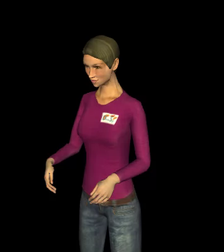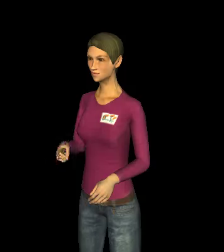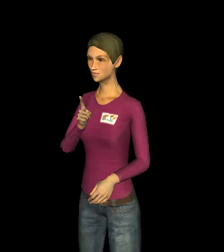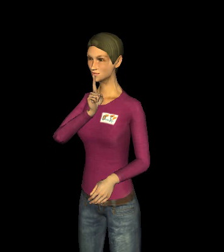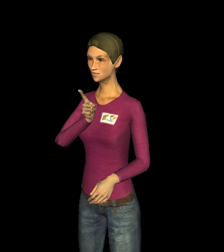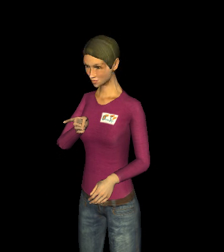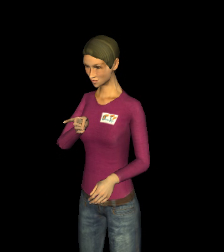طلب